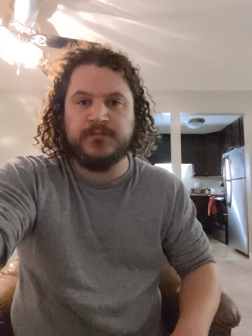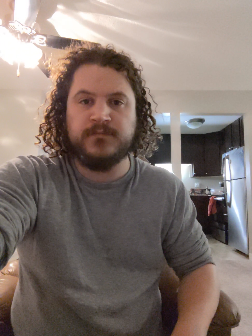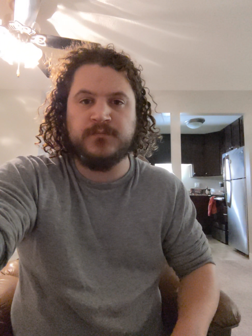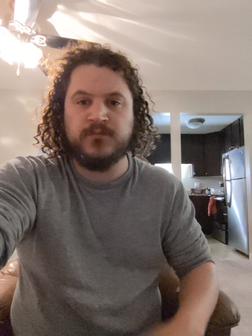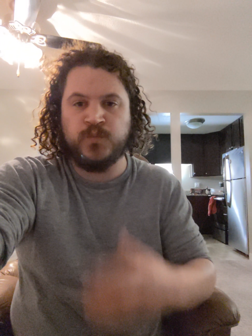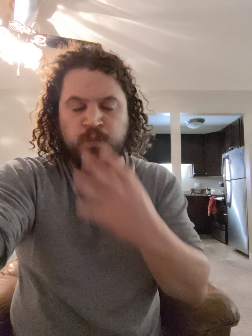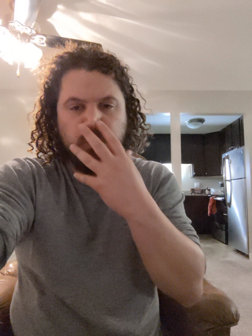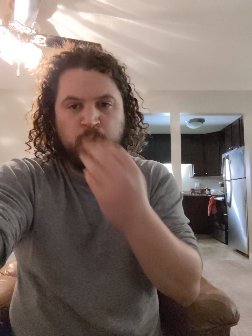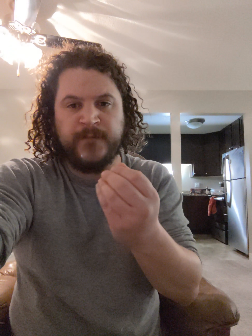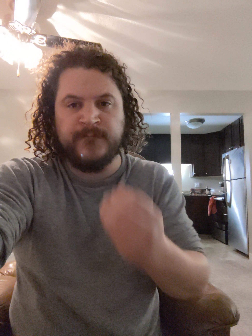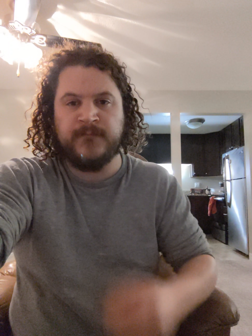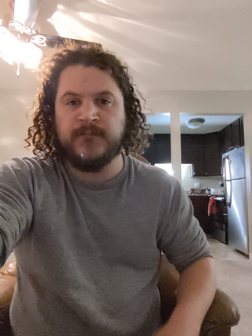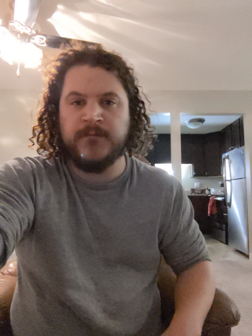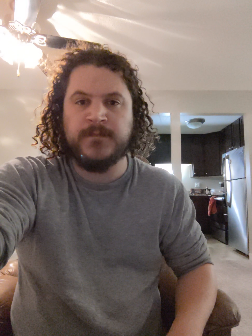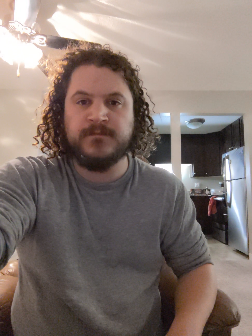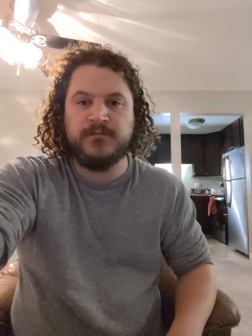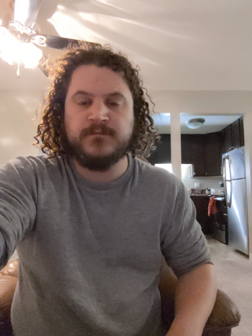wolf